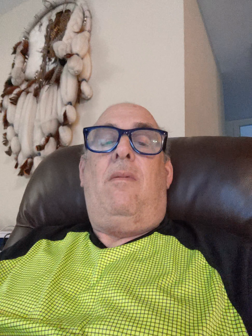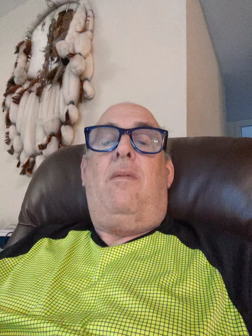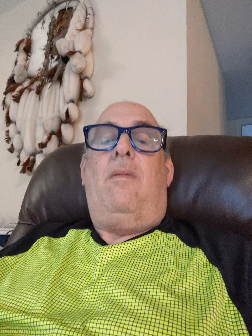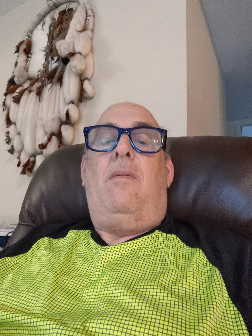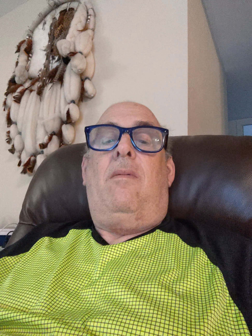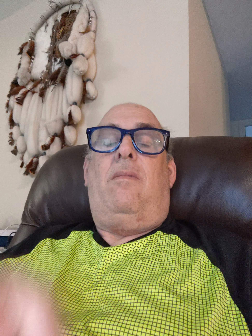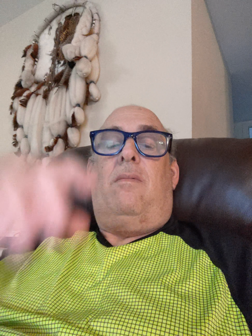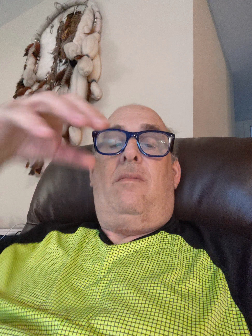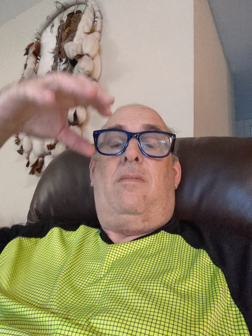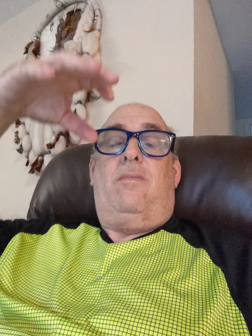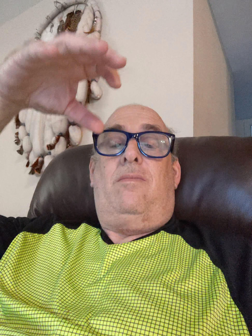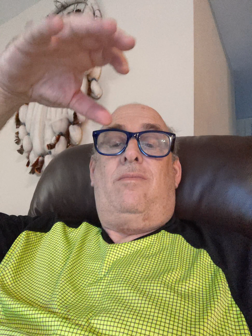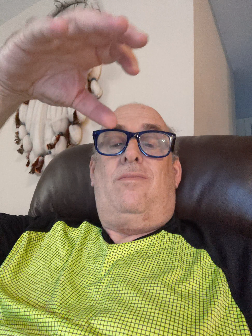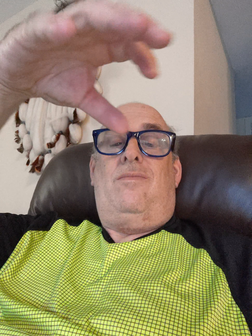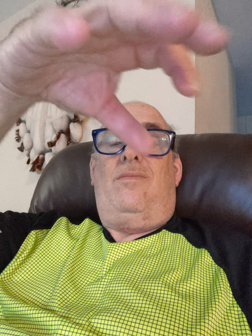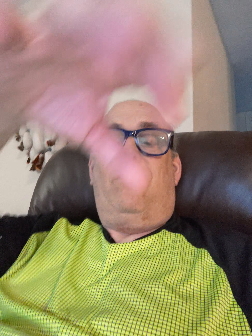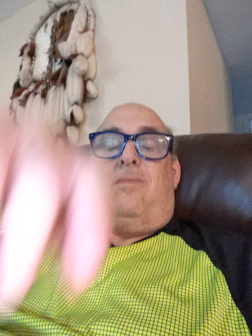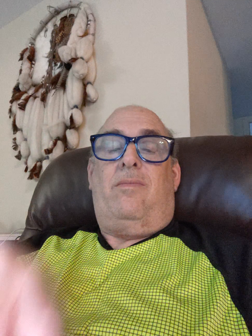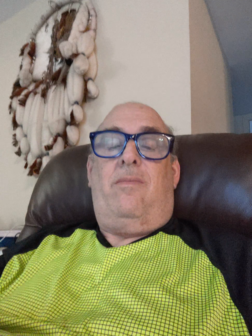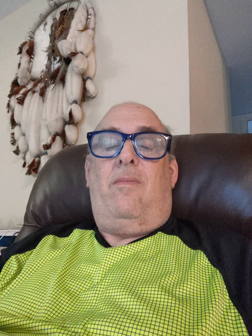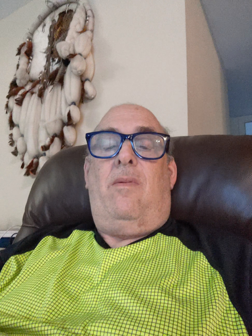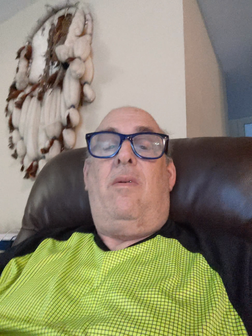helicopter